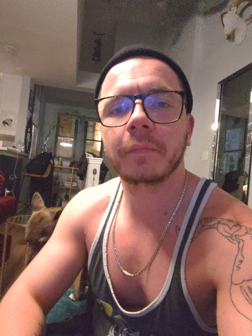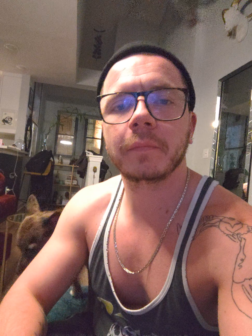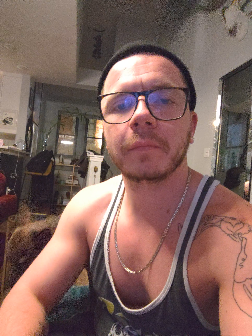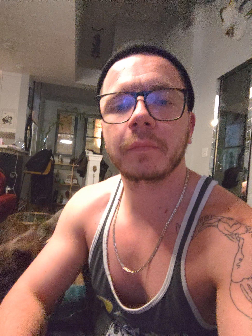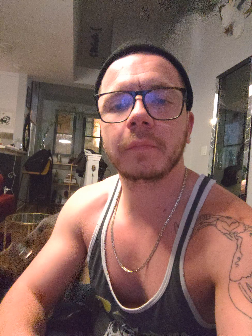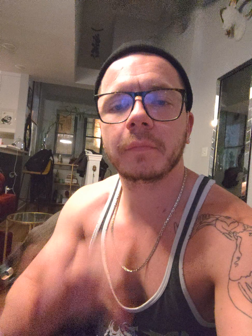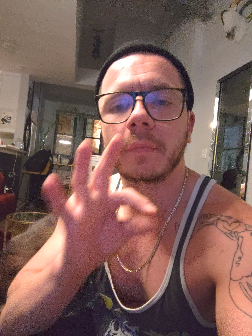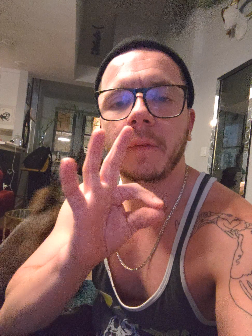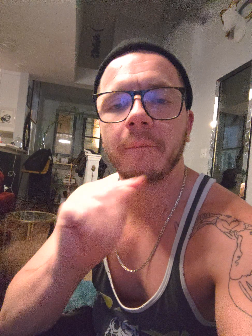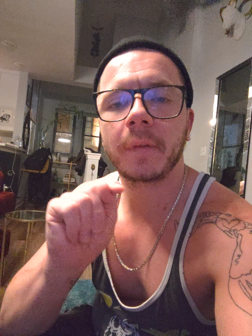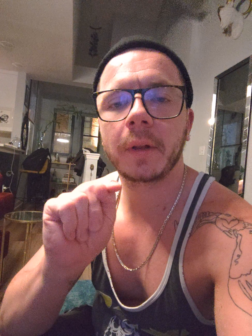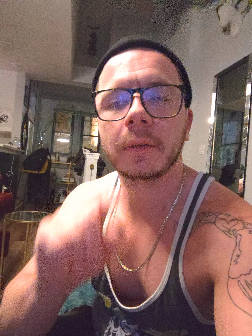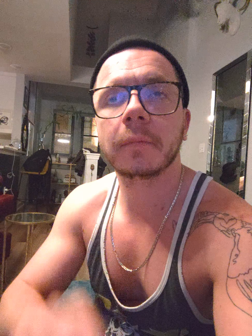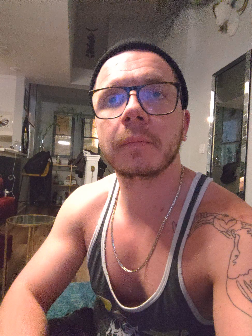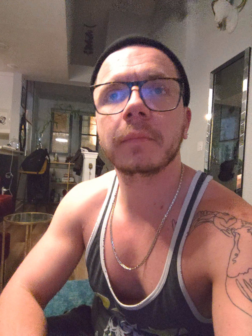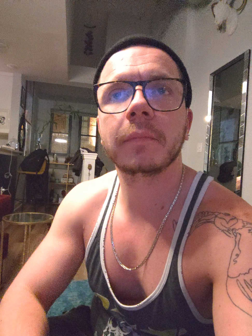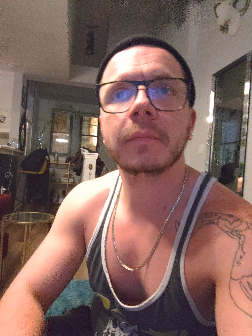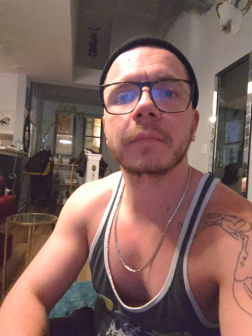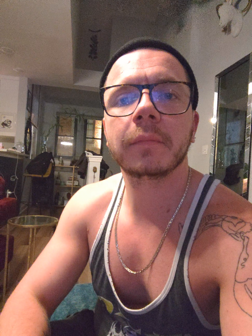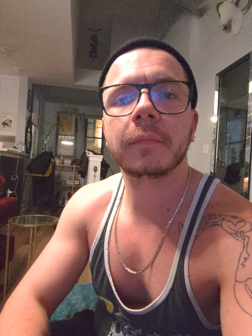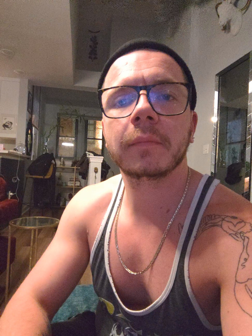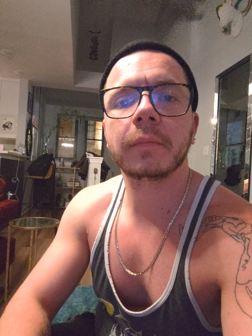feet